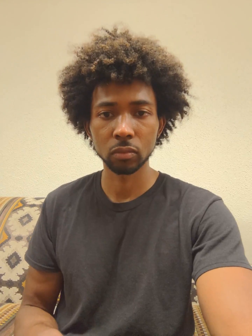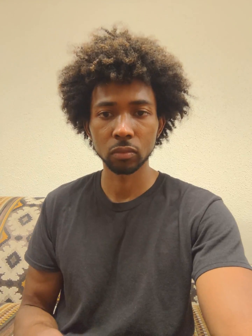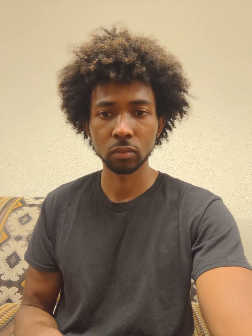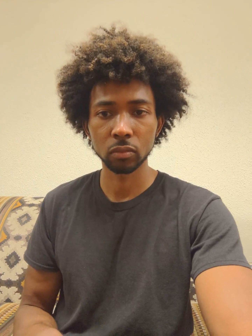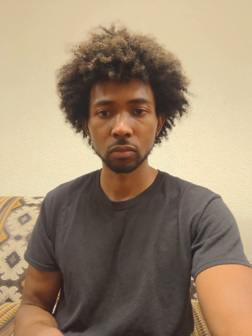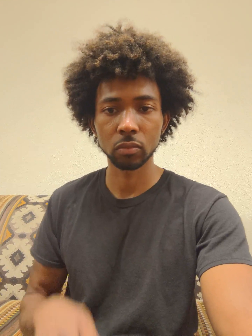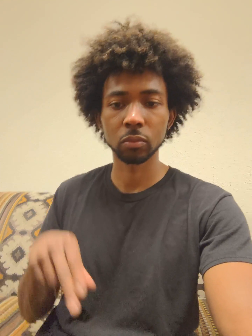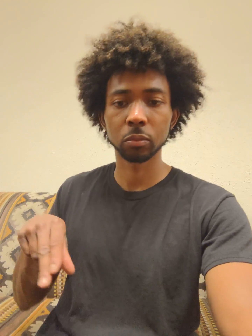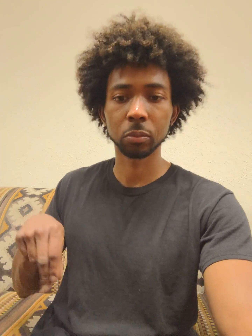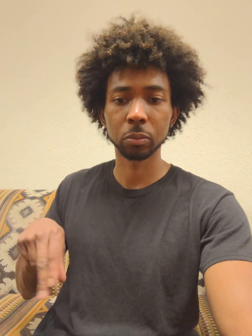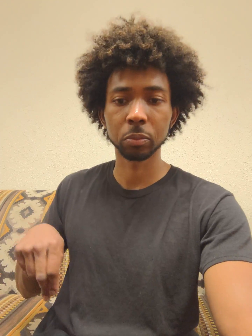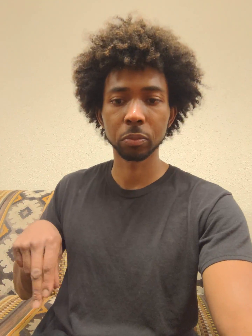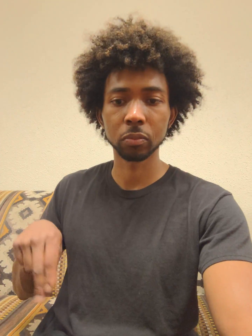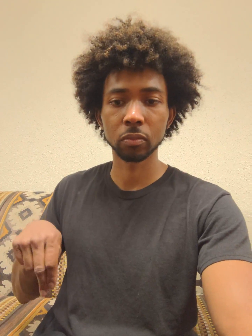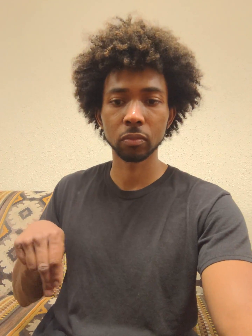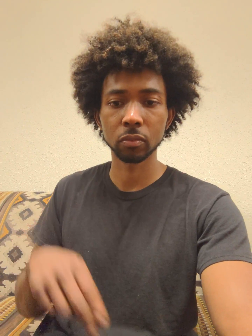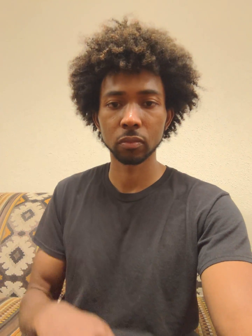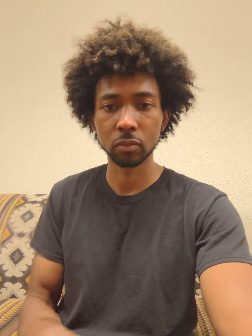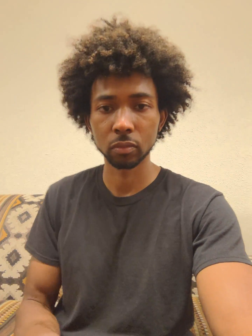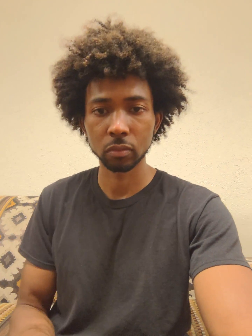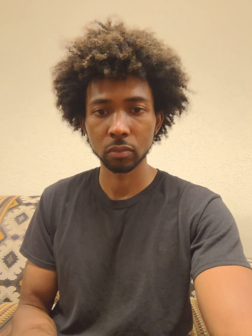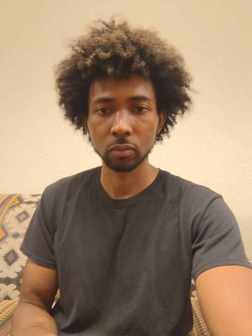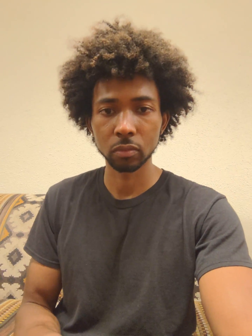diaper